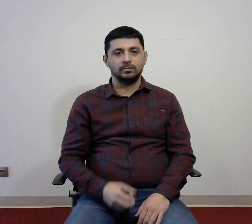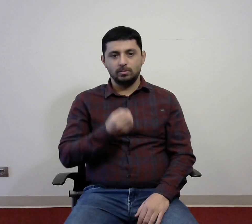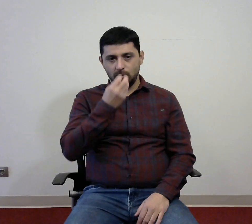bakı